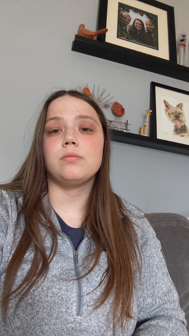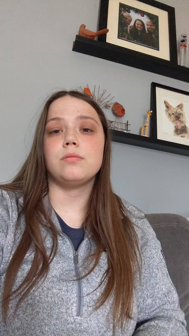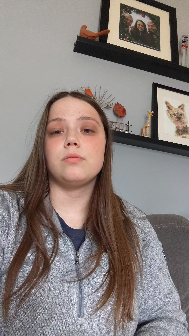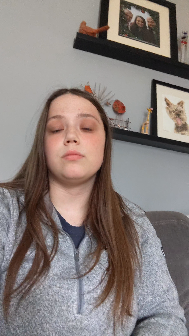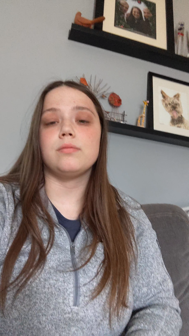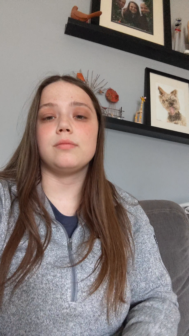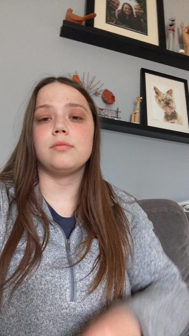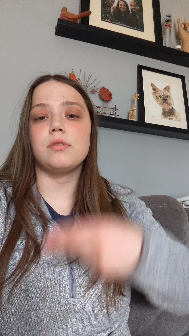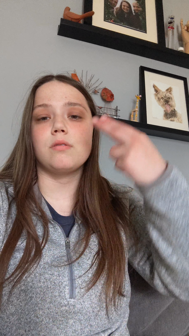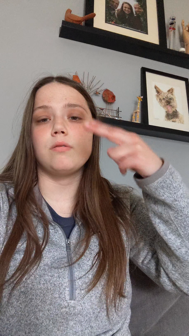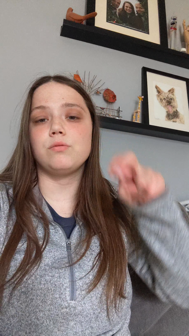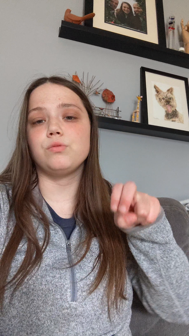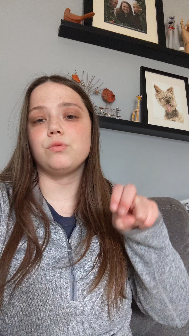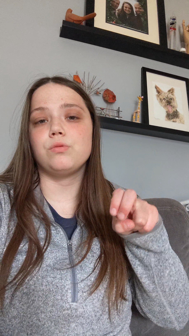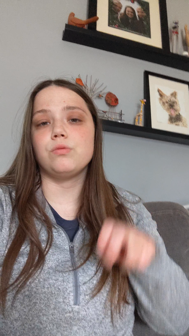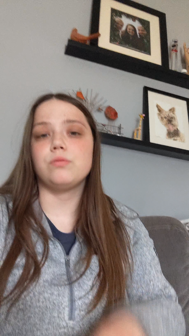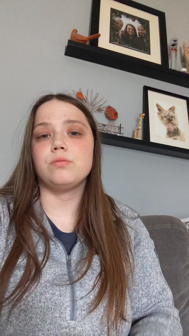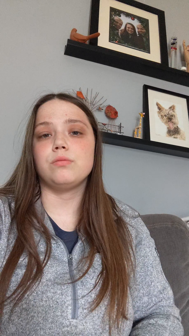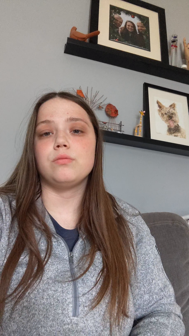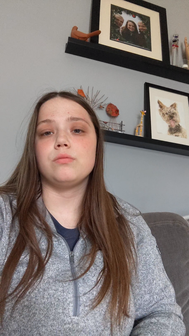high chair